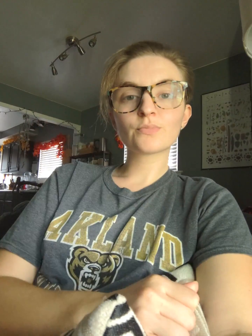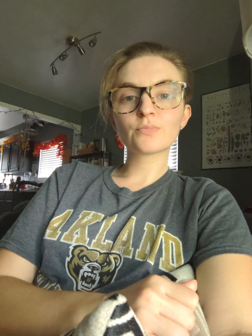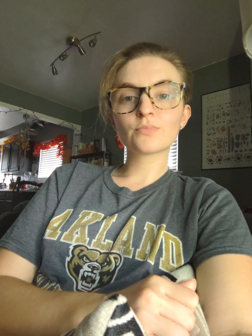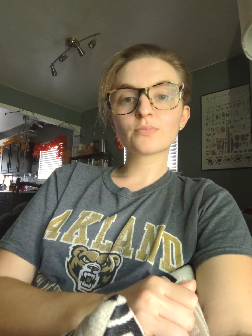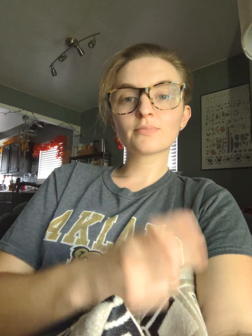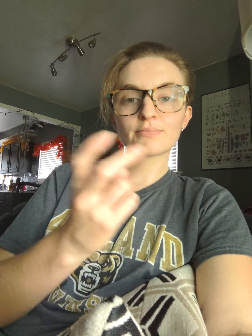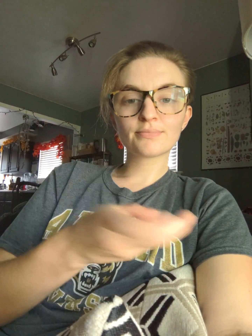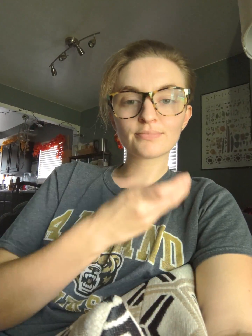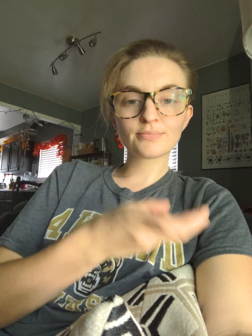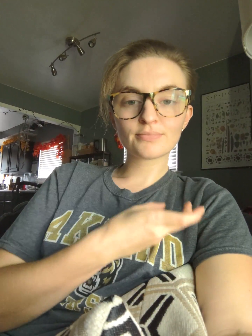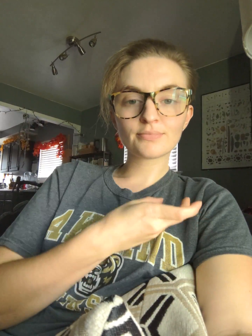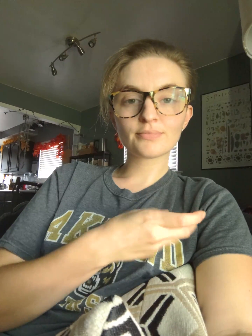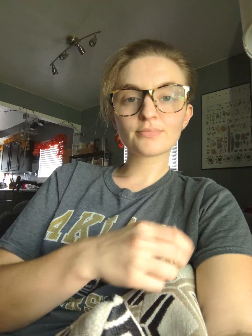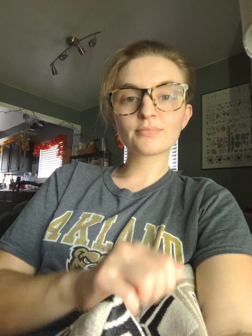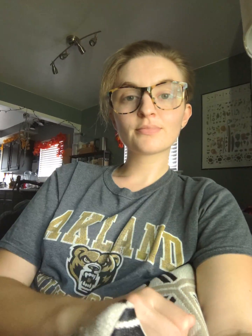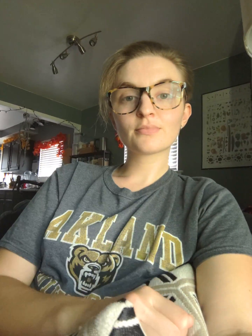sheep